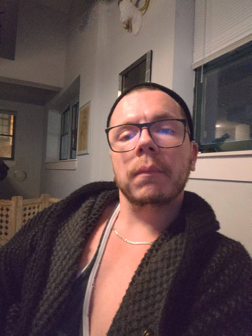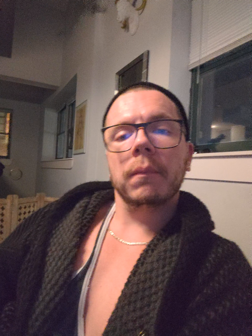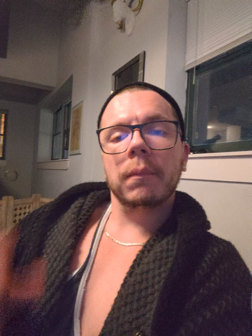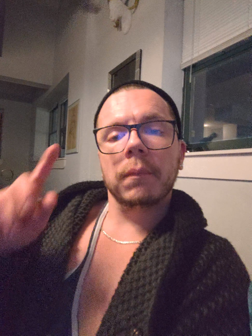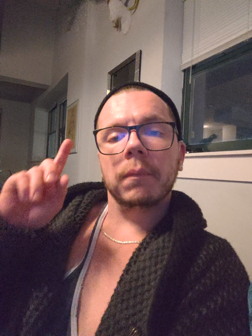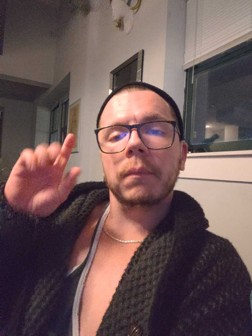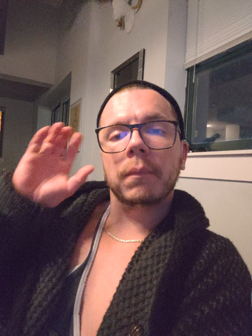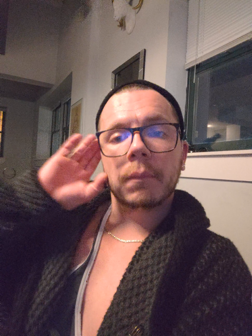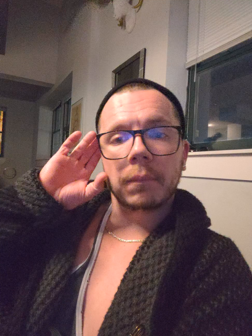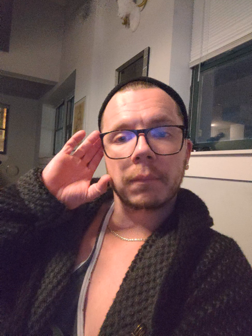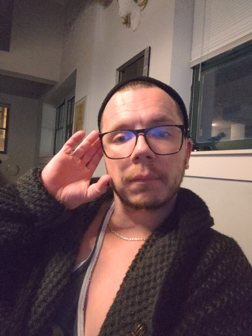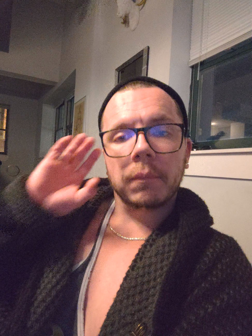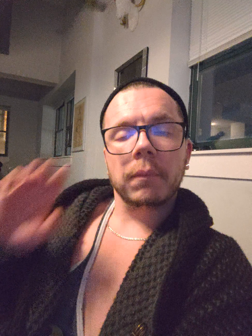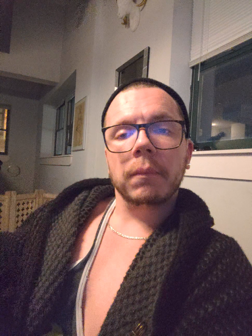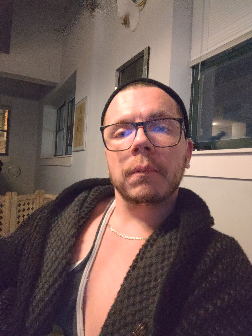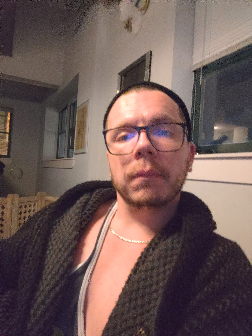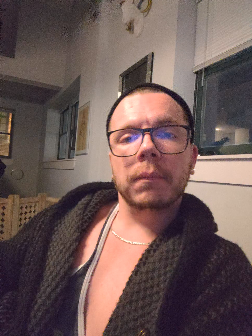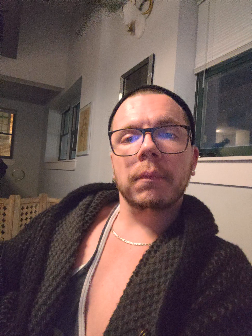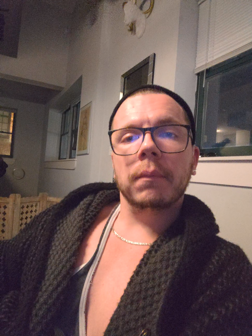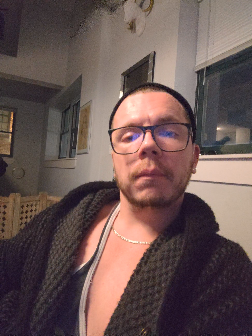hear